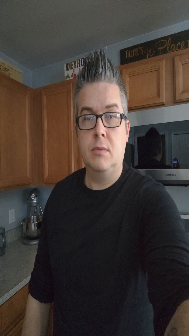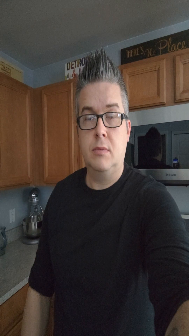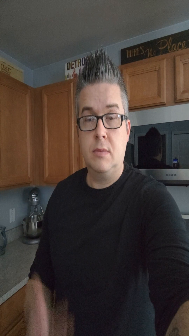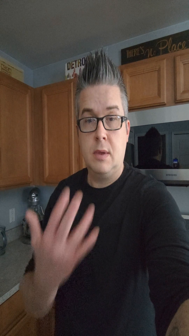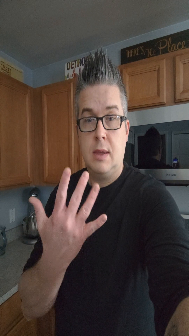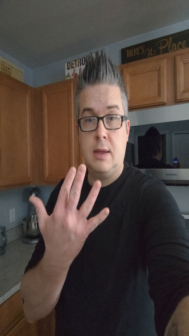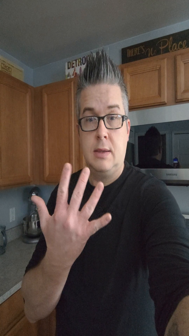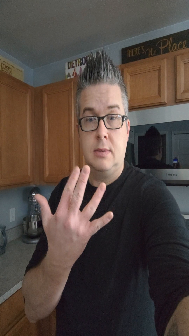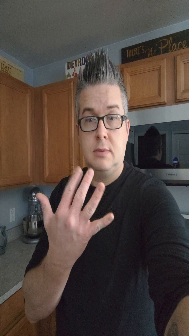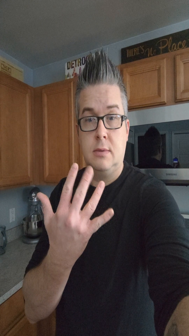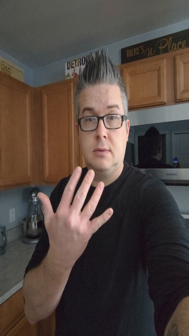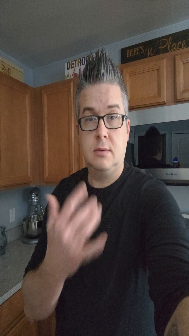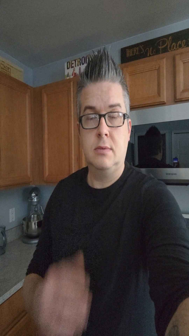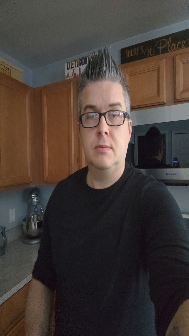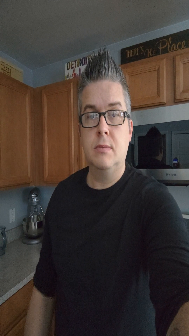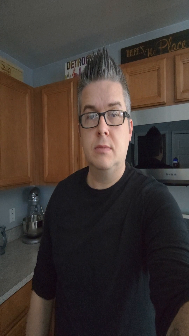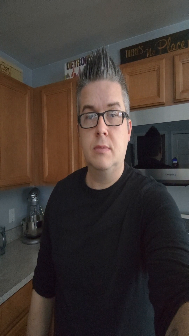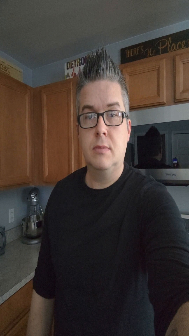finger